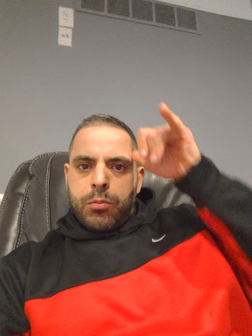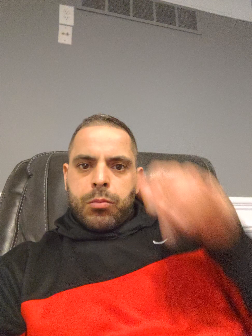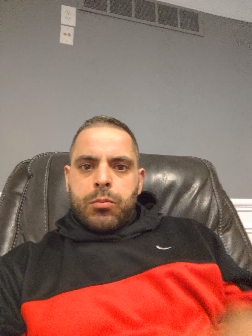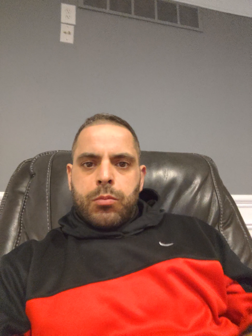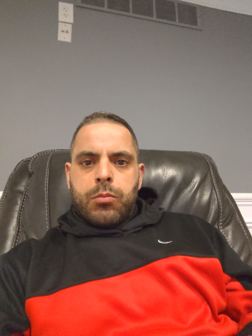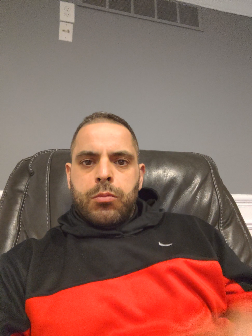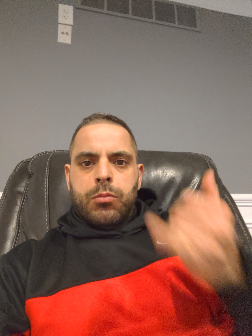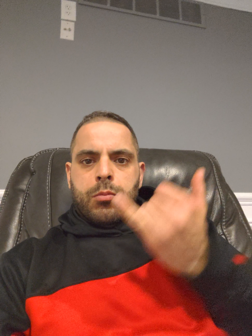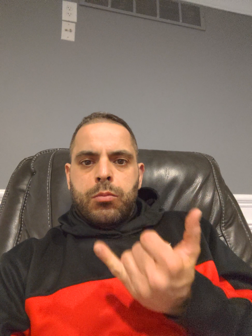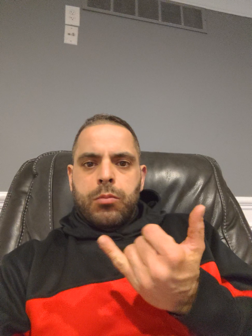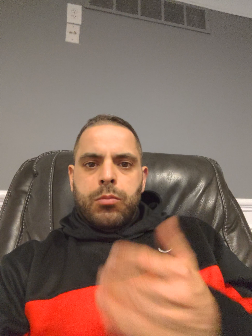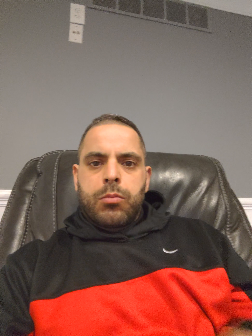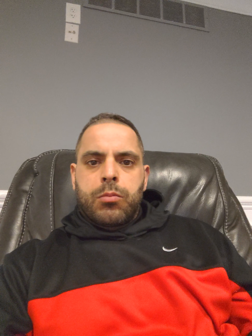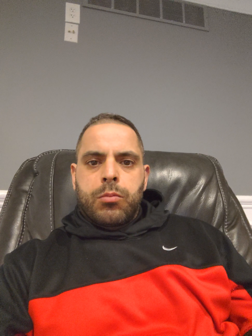now